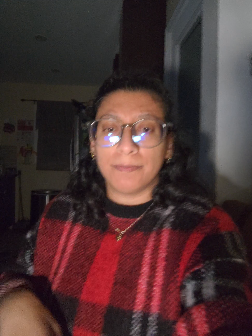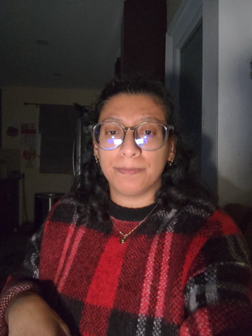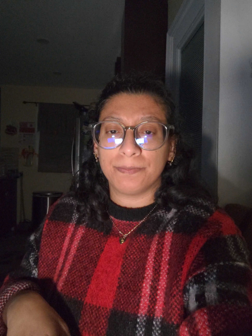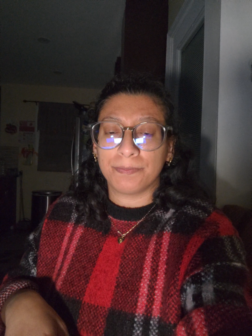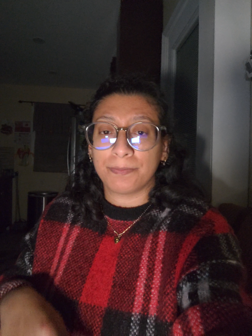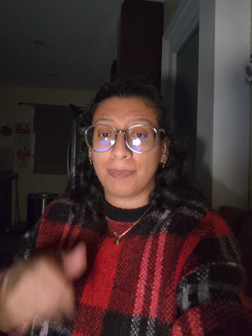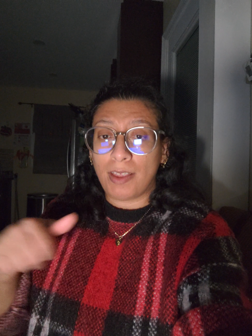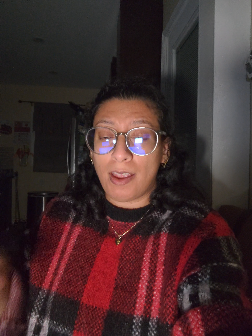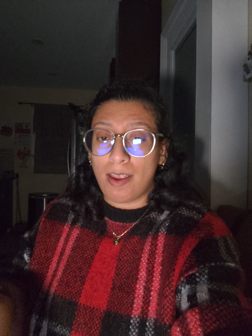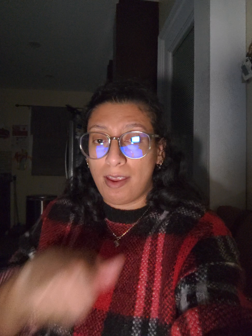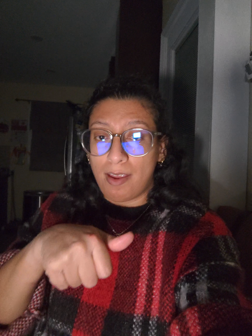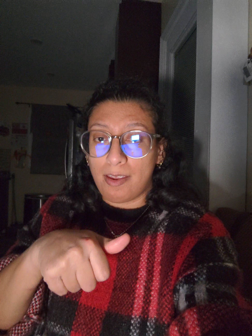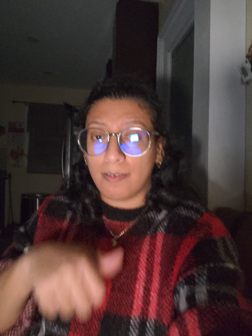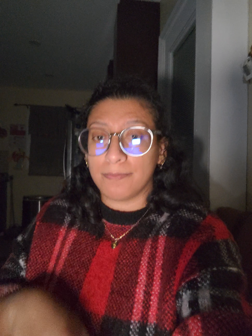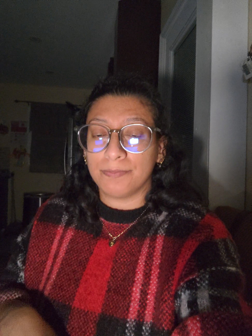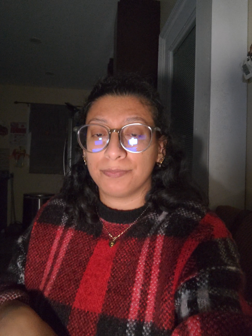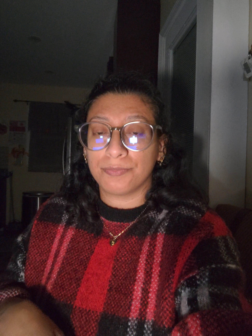hide